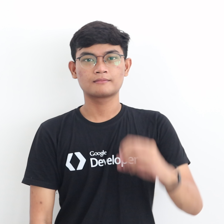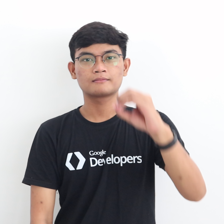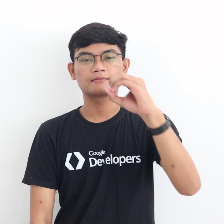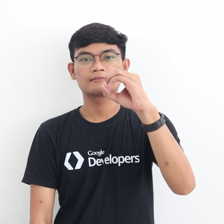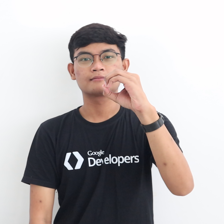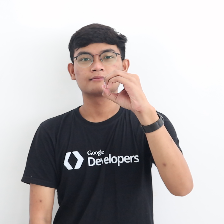O